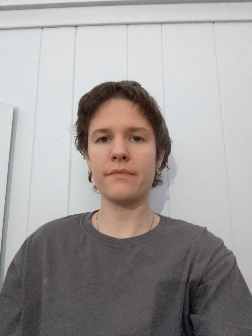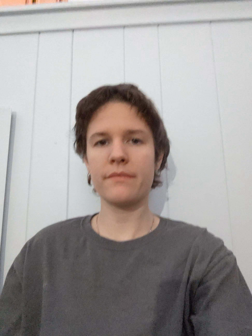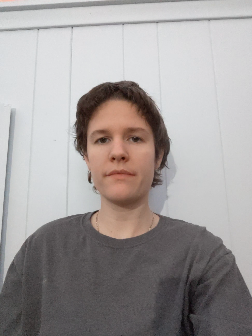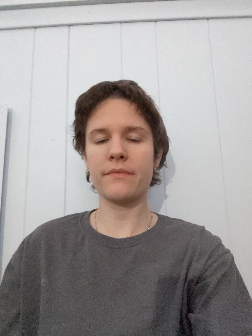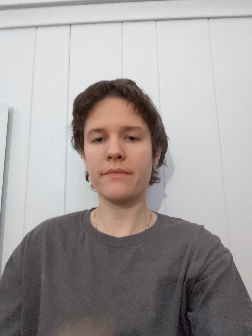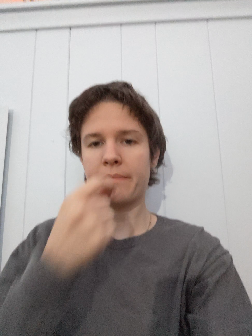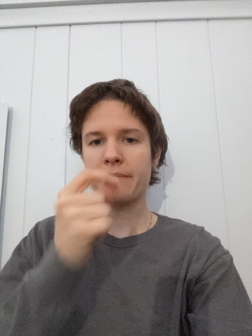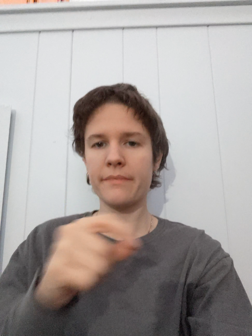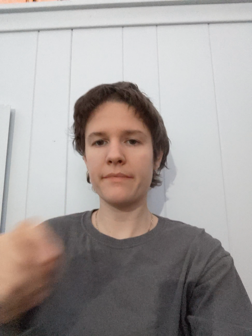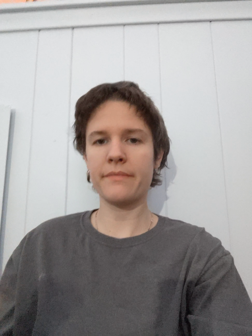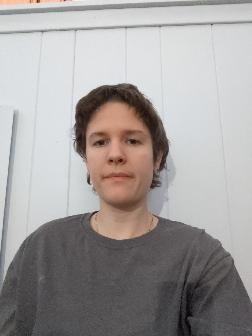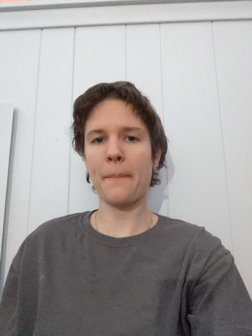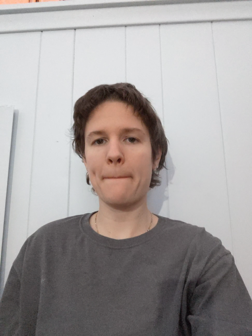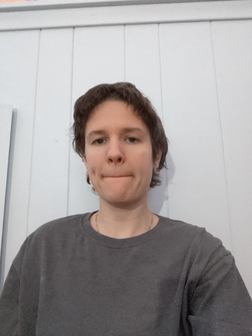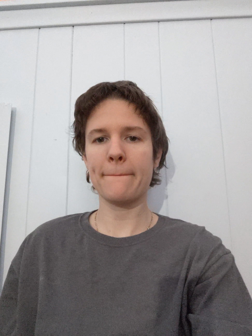pen